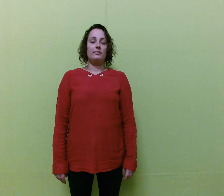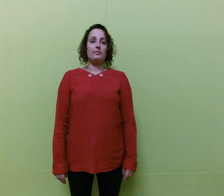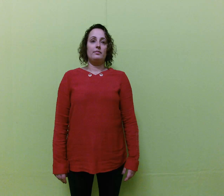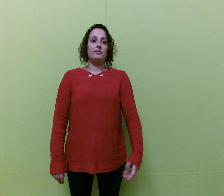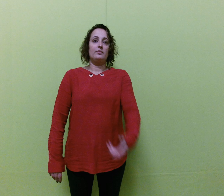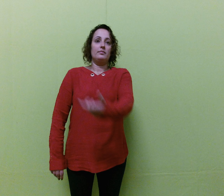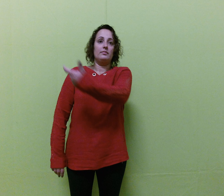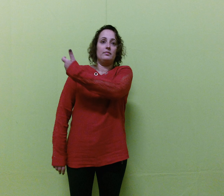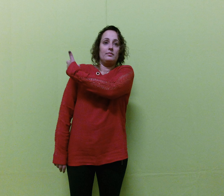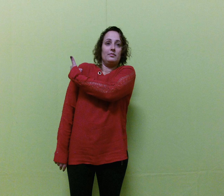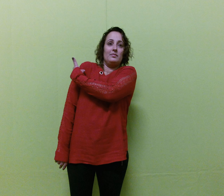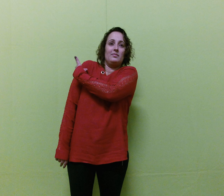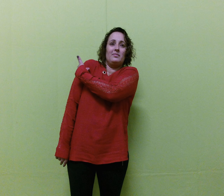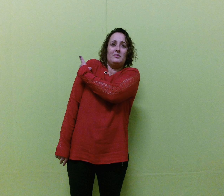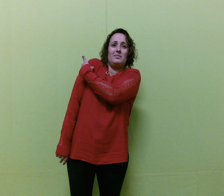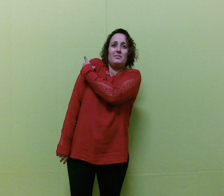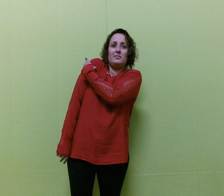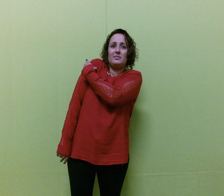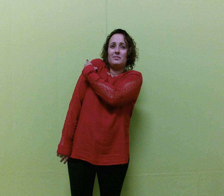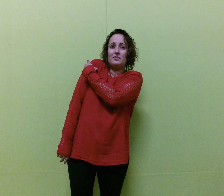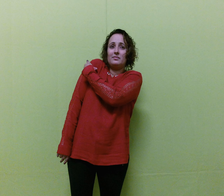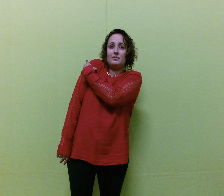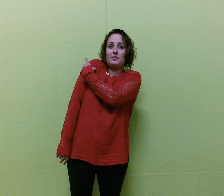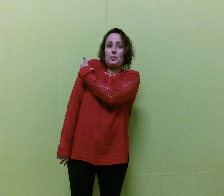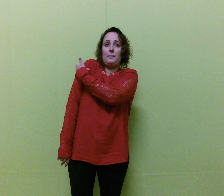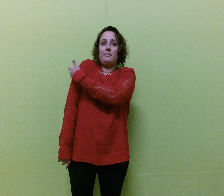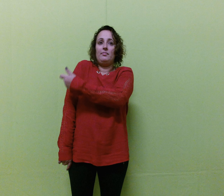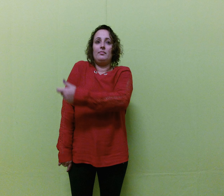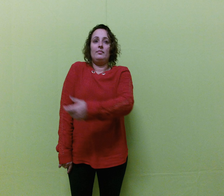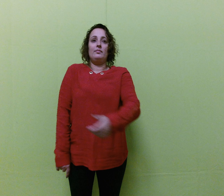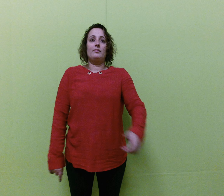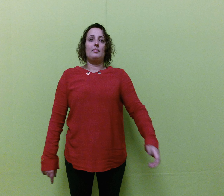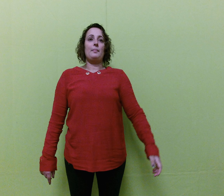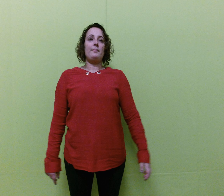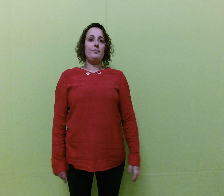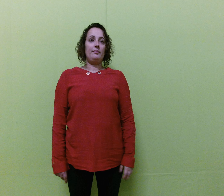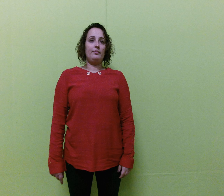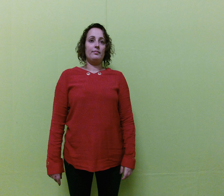vacina